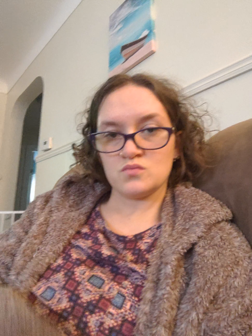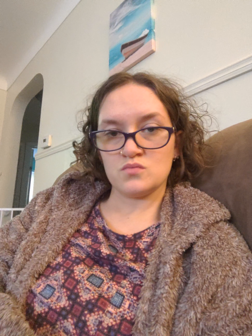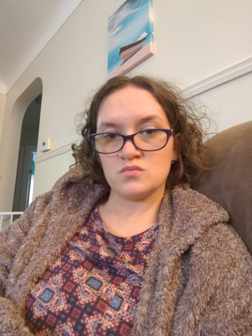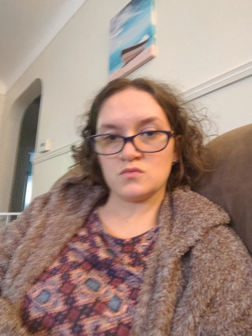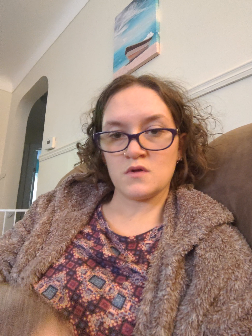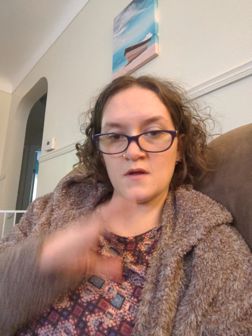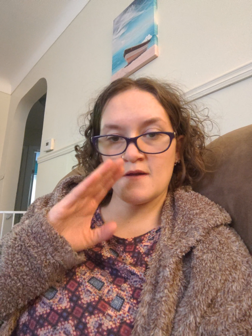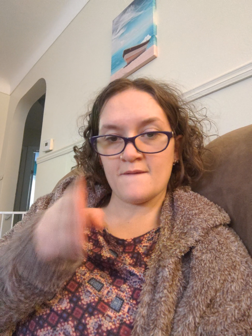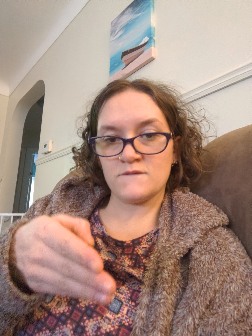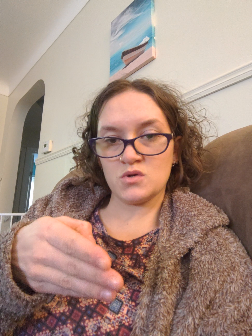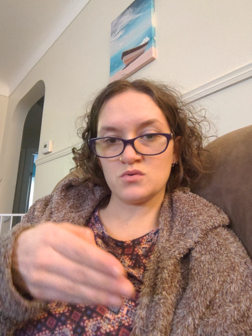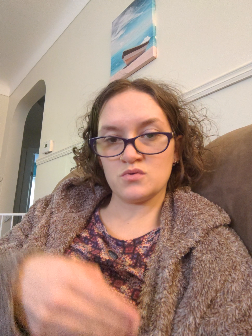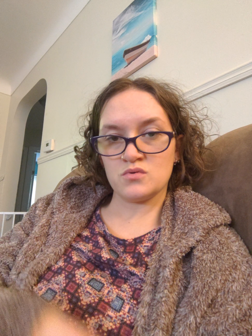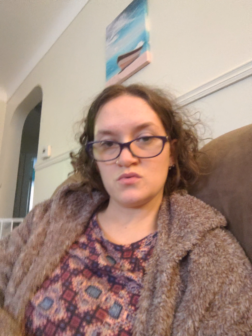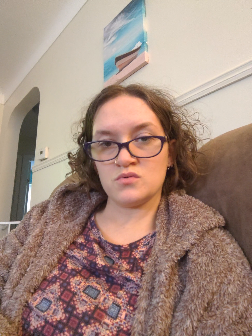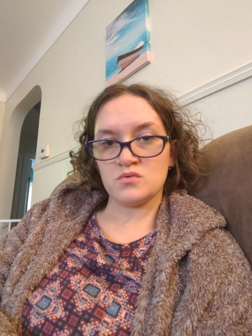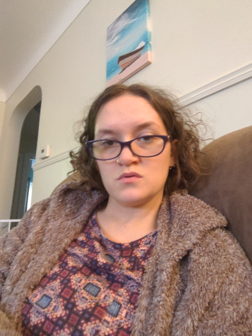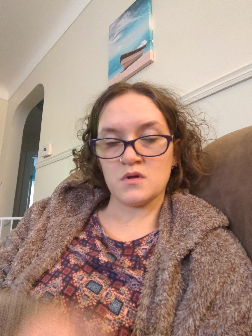after